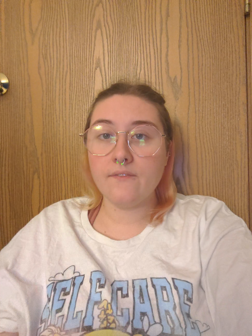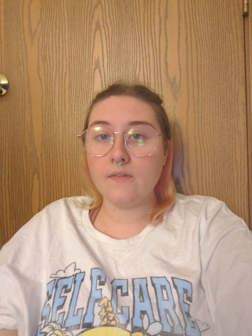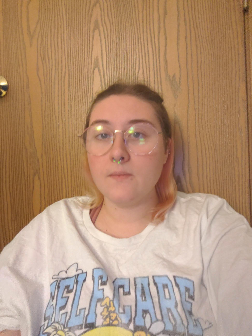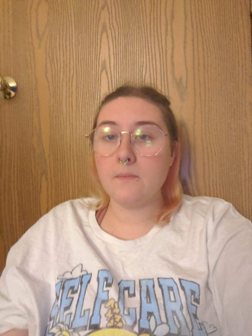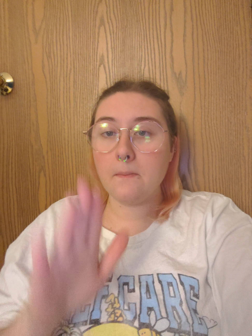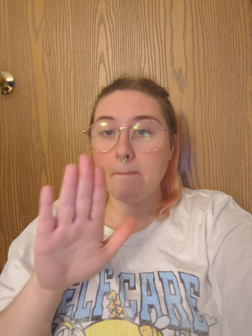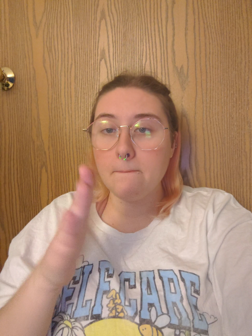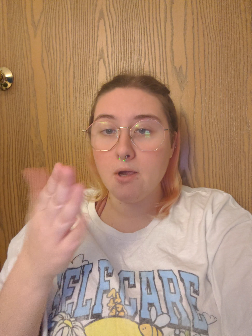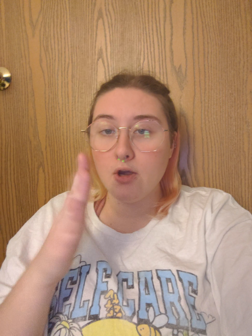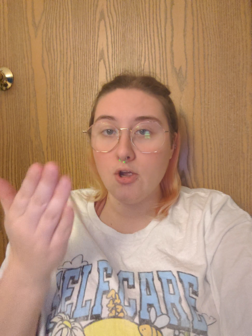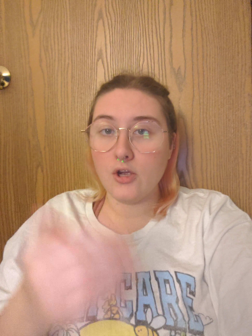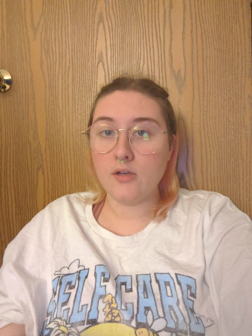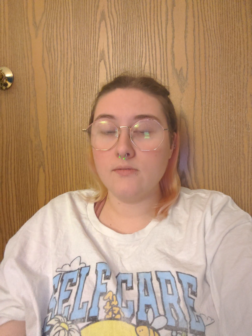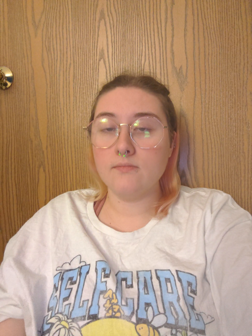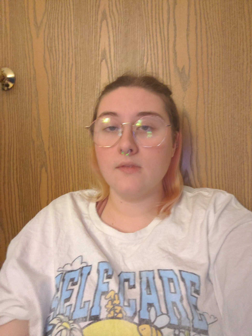book